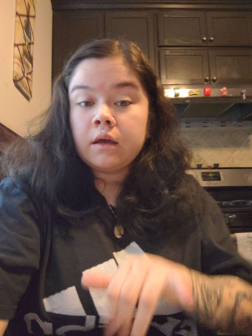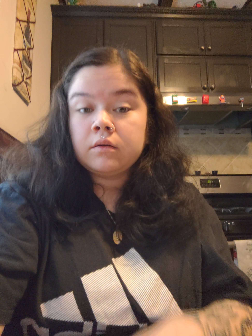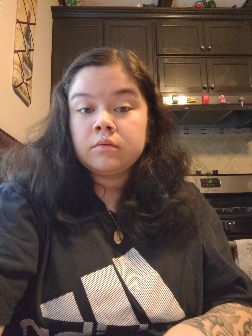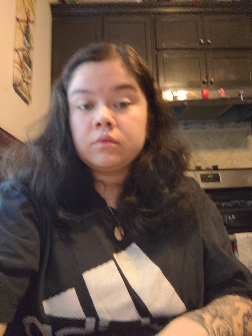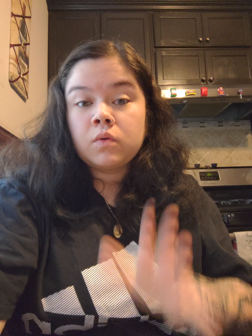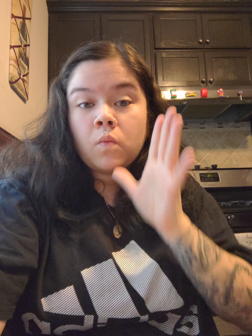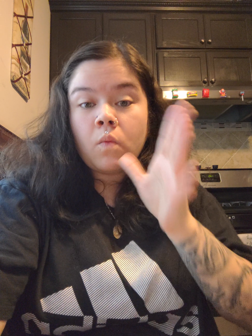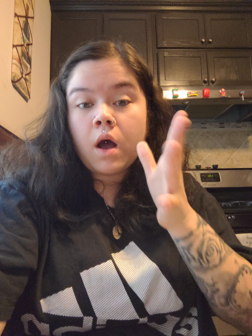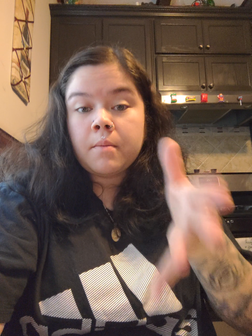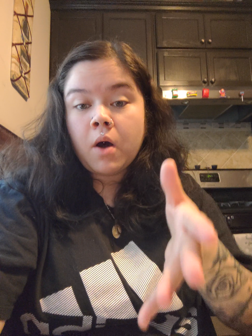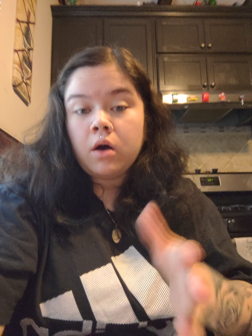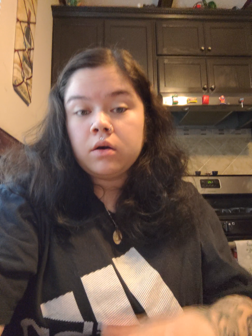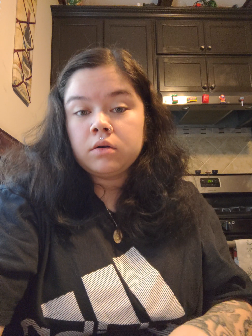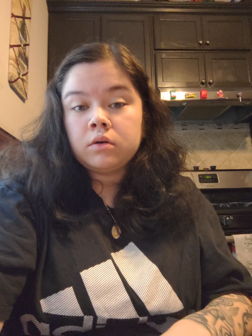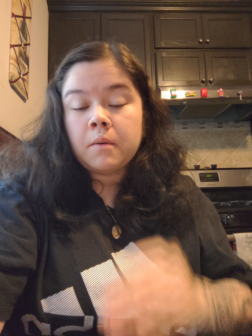grandma